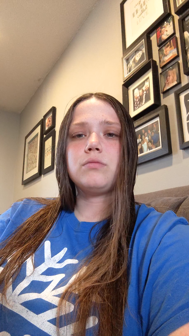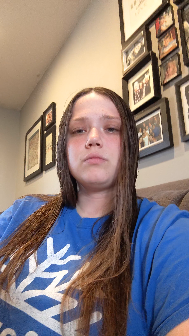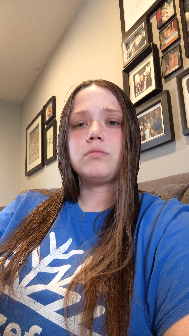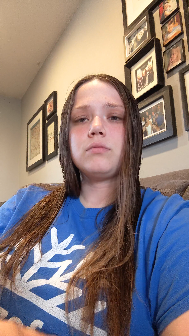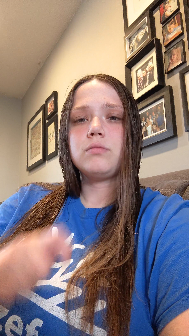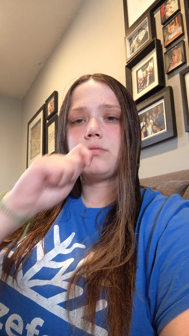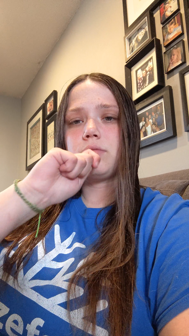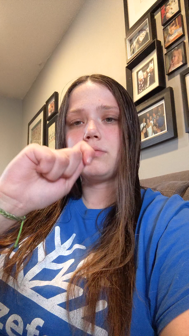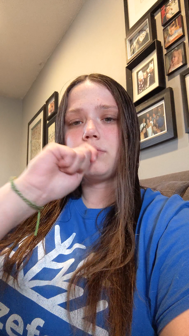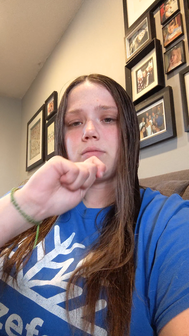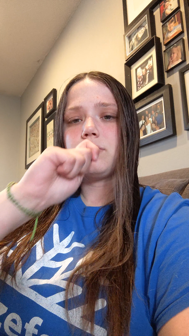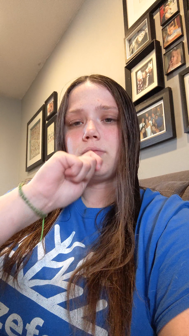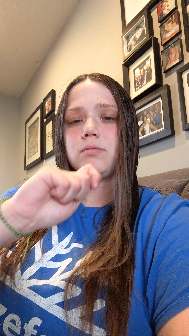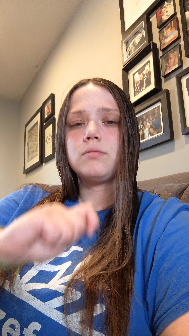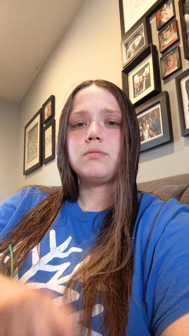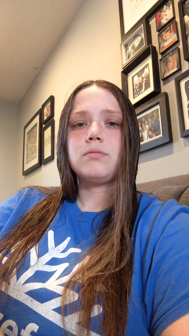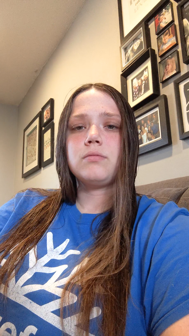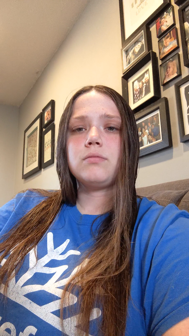popsicle